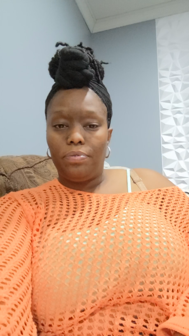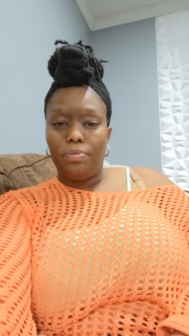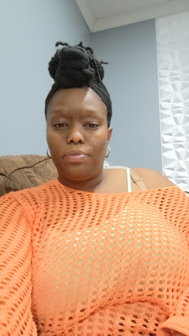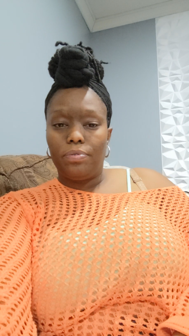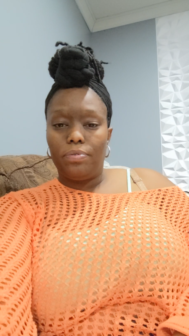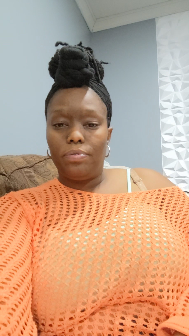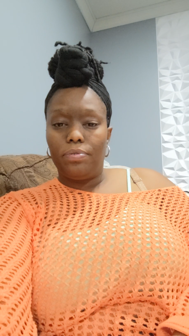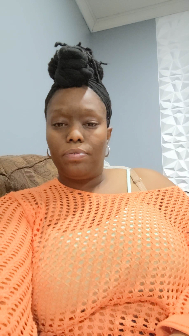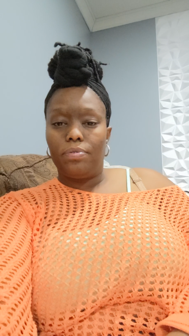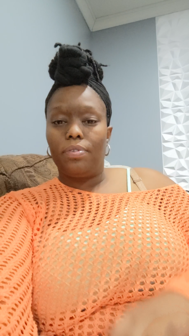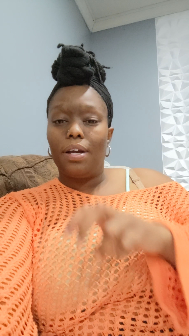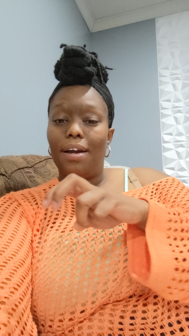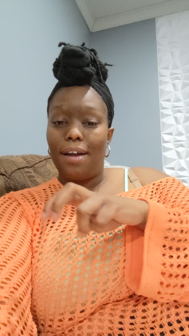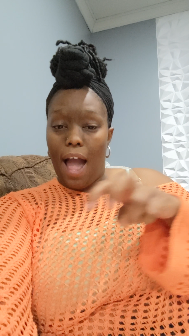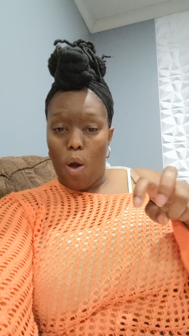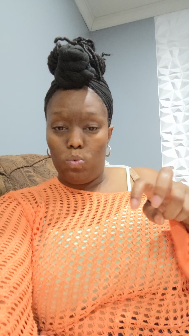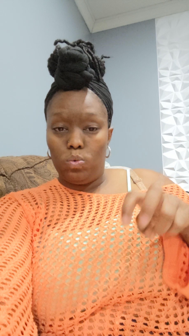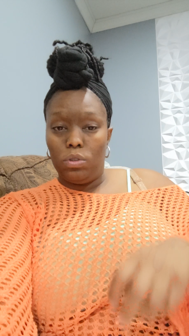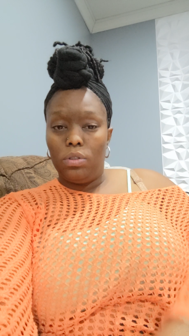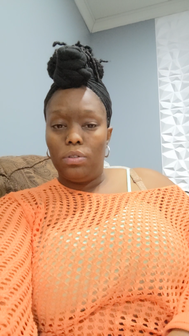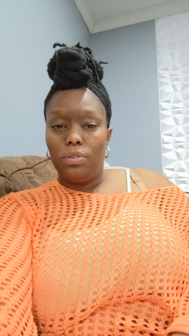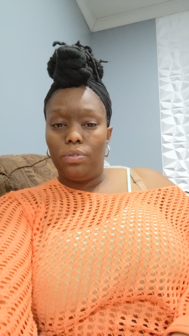couch